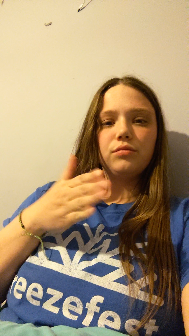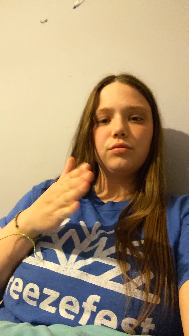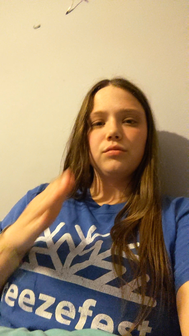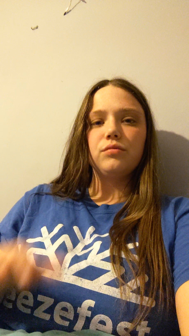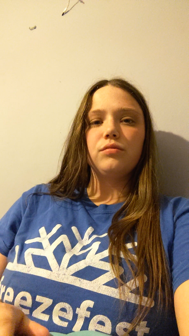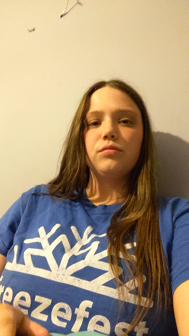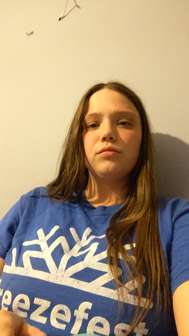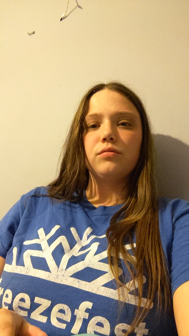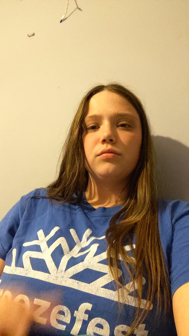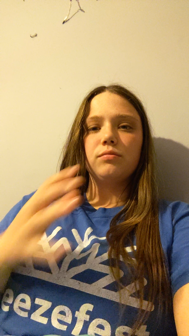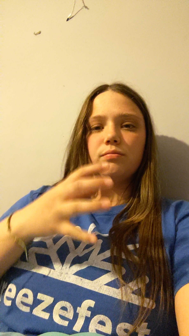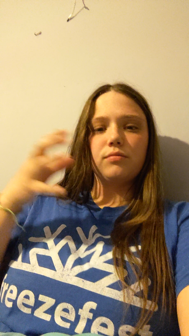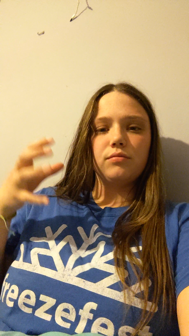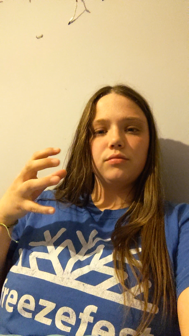much